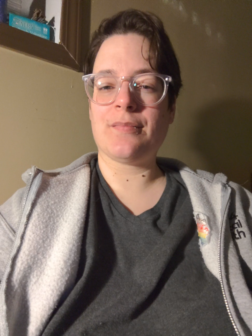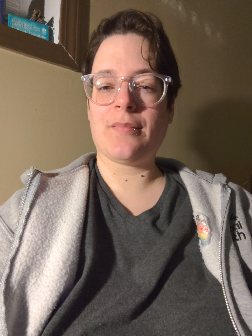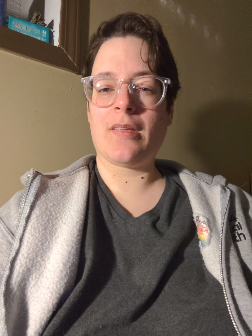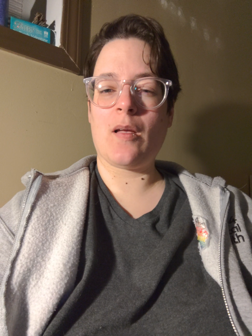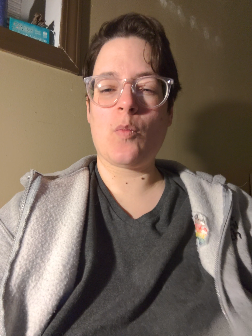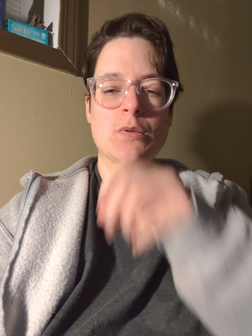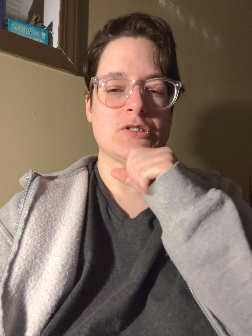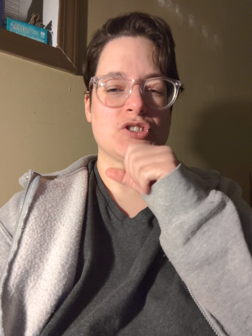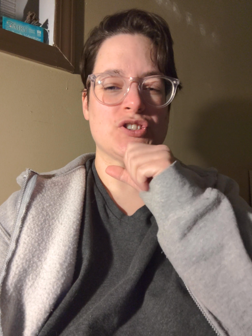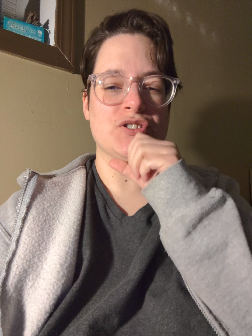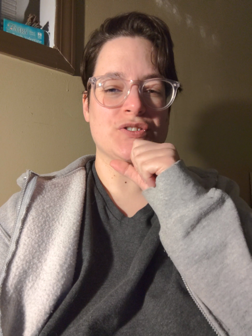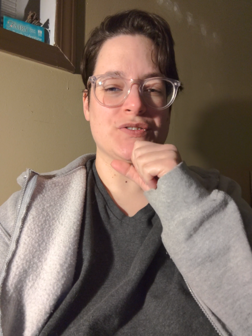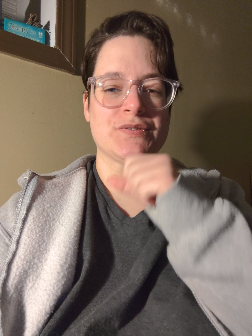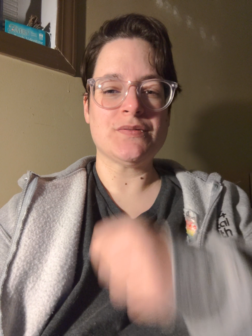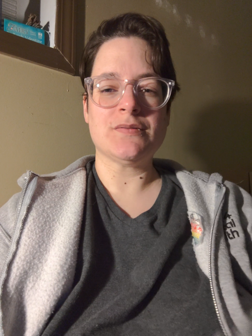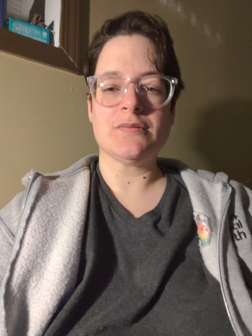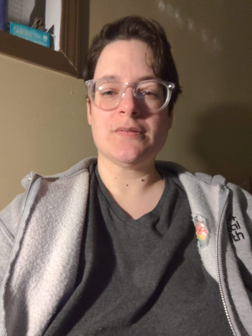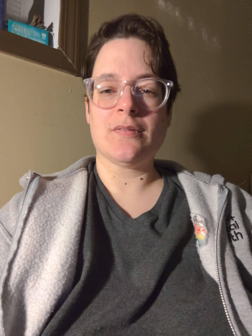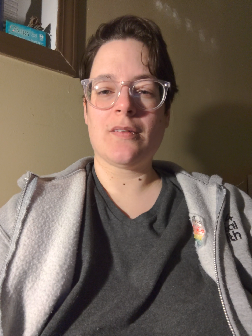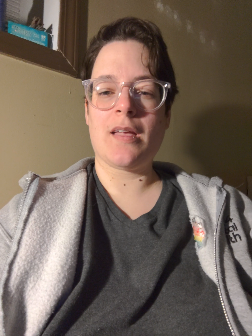orange